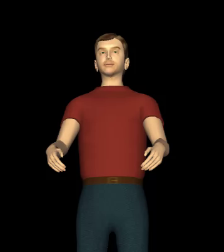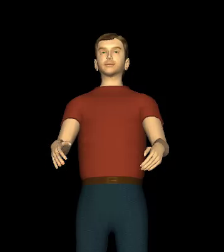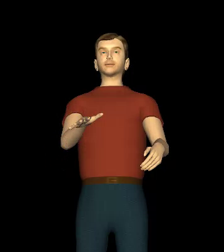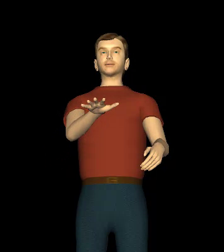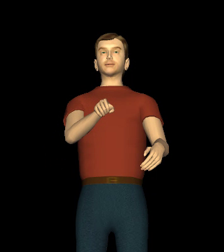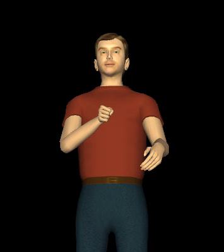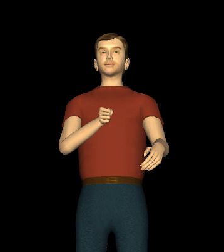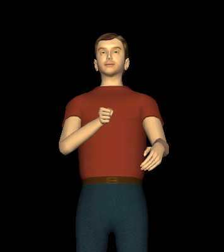يأخذ